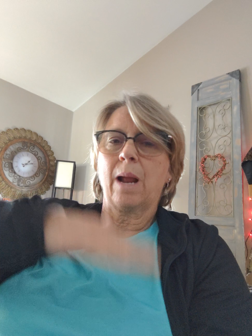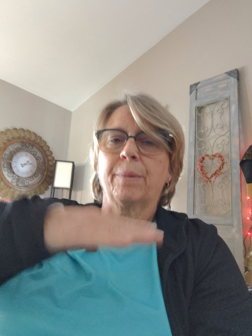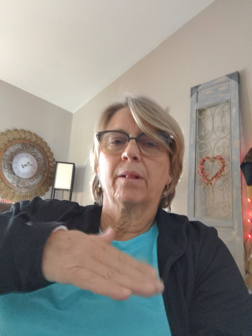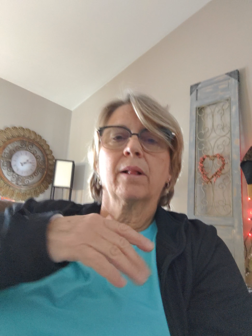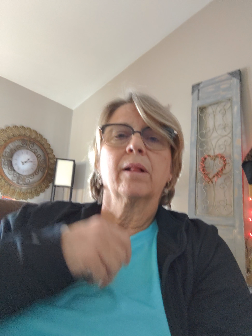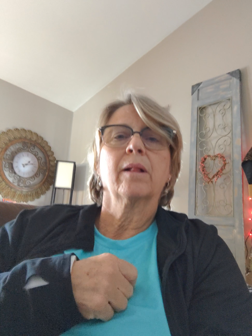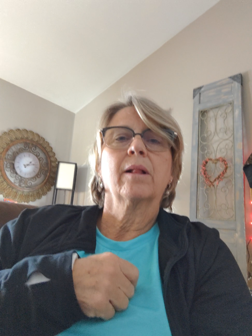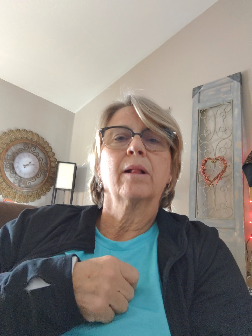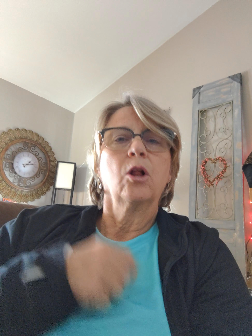table